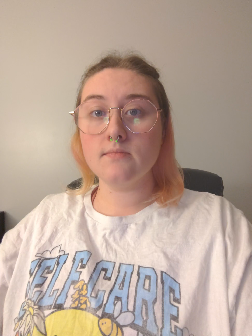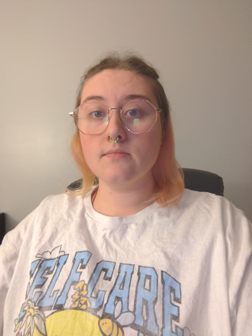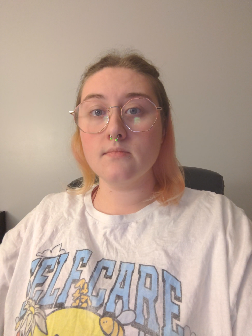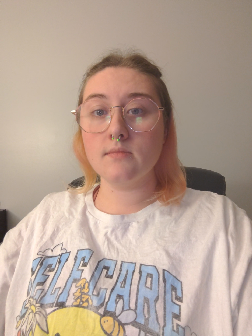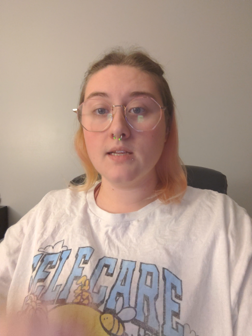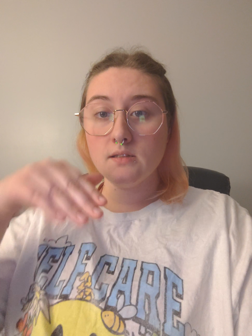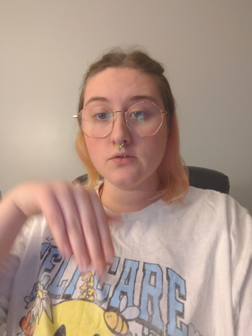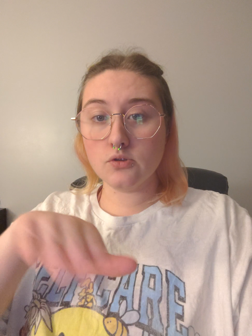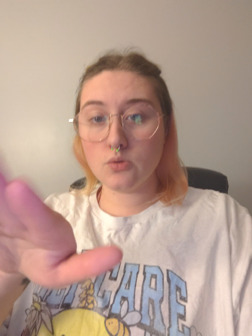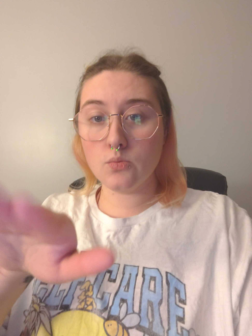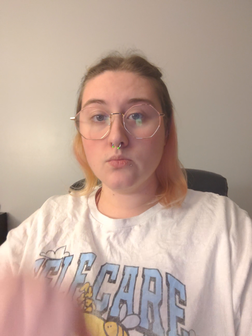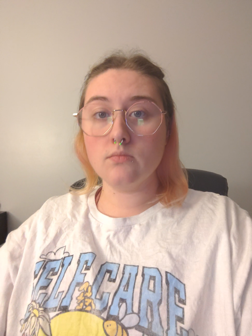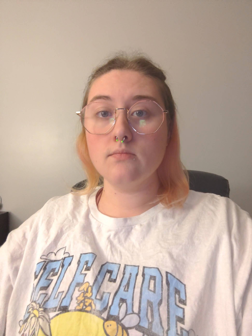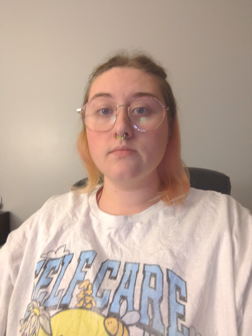into